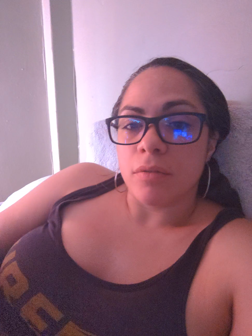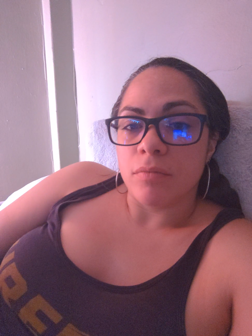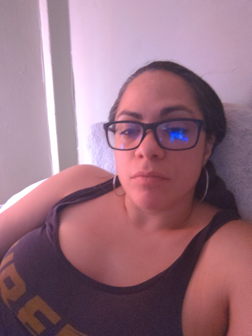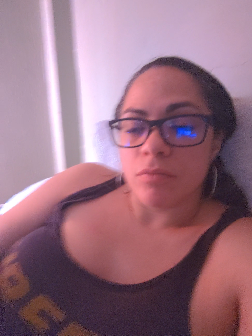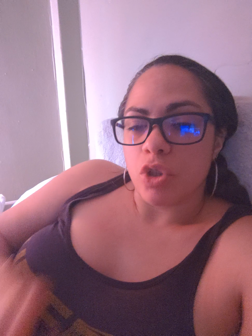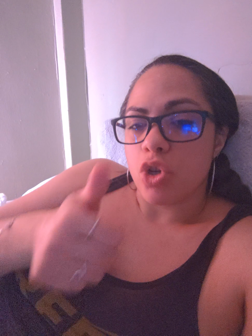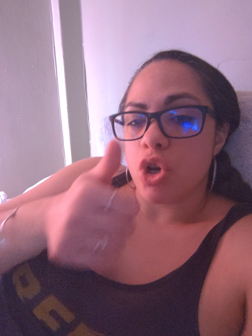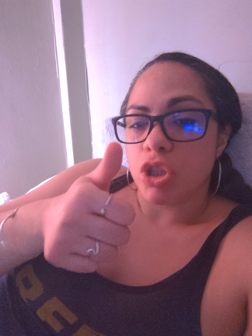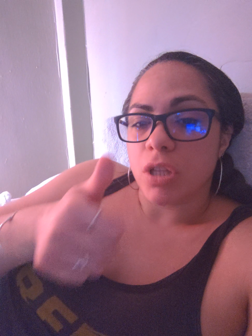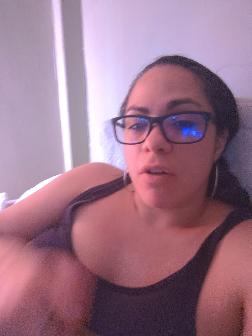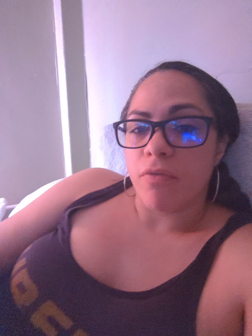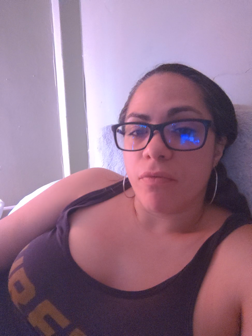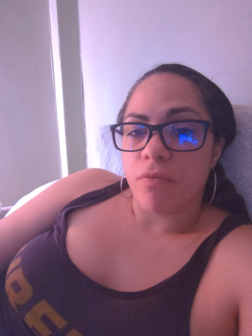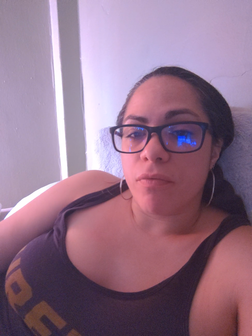yourself